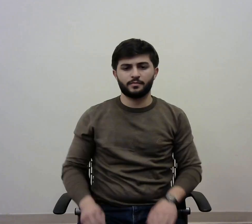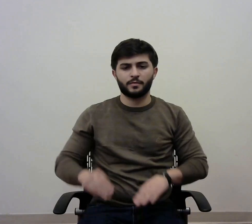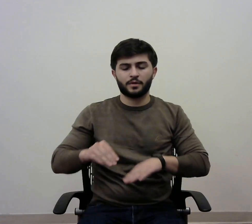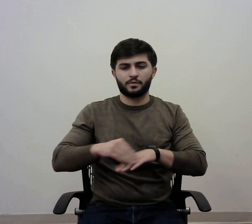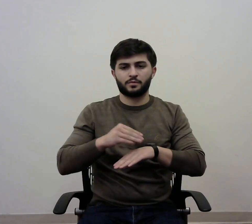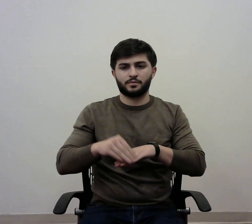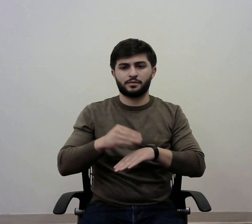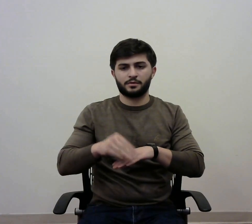yoldaşım